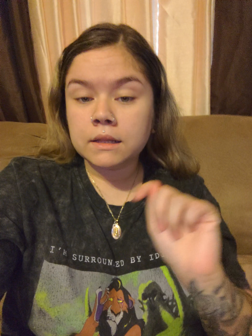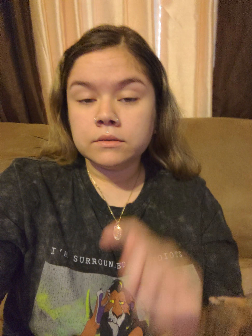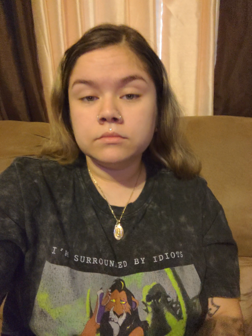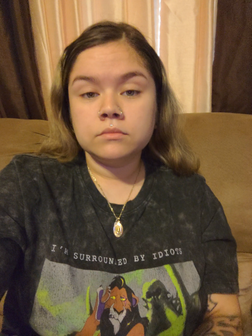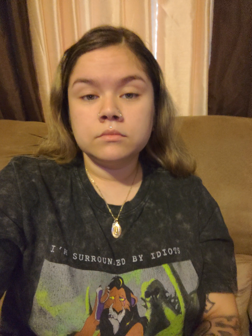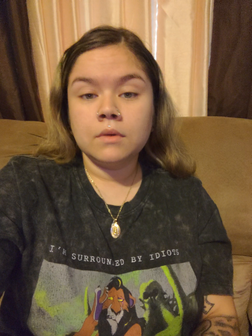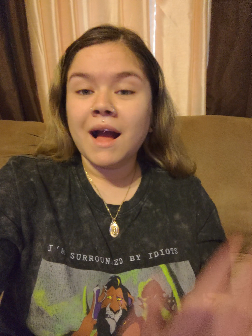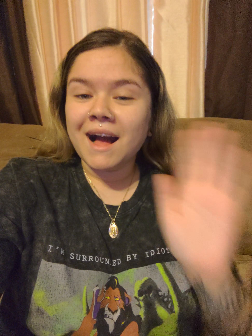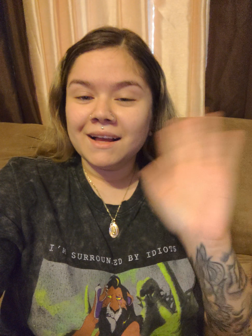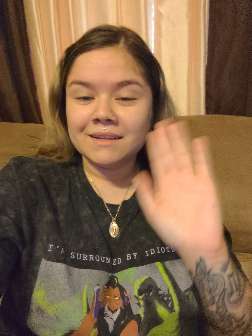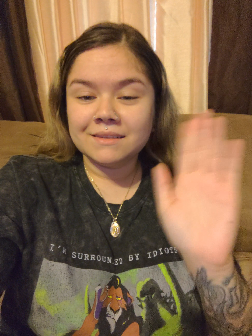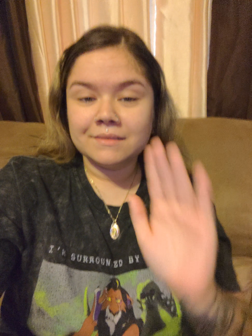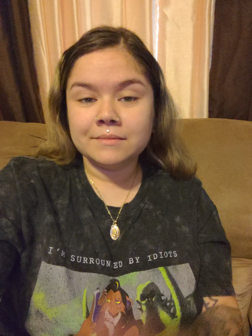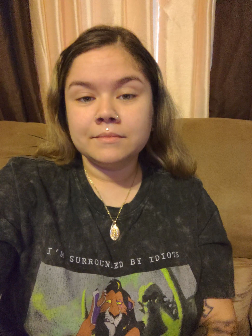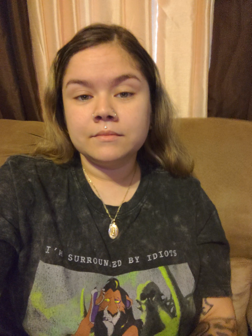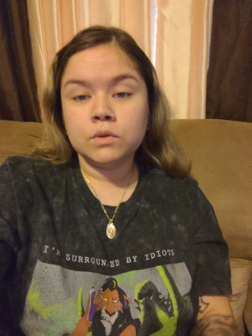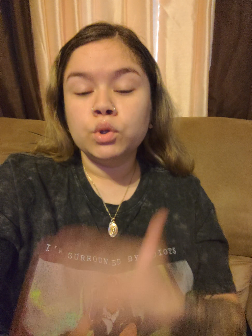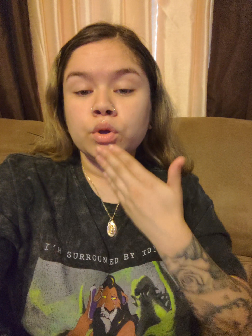hi